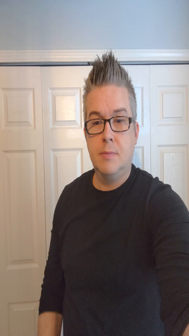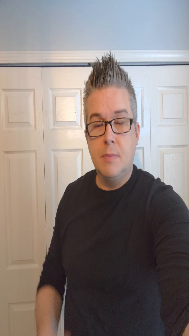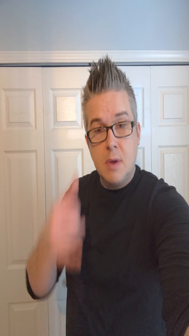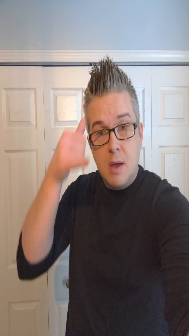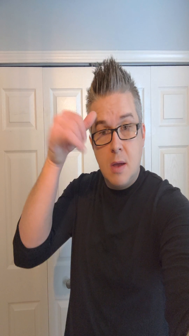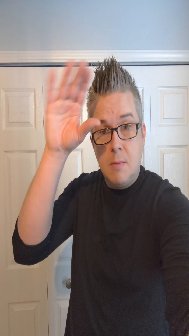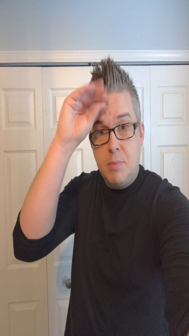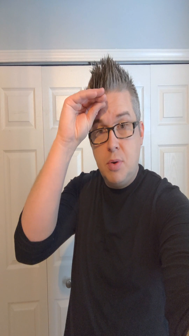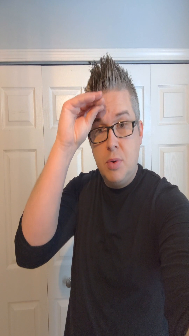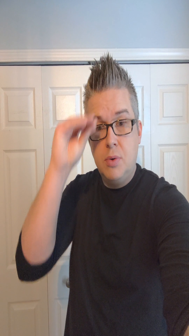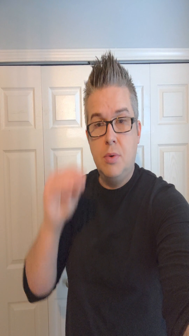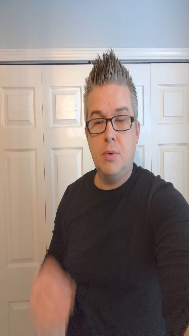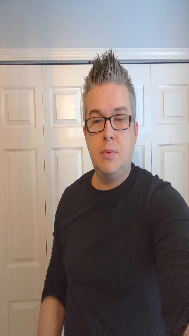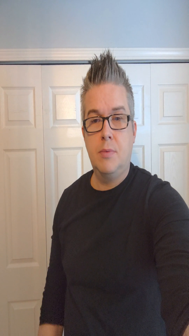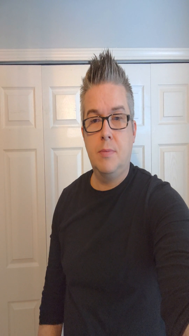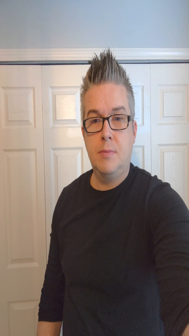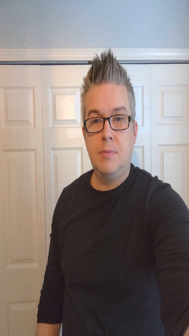cowboy